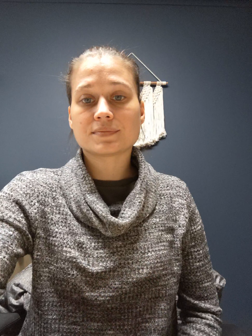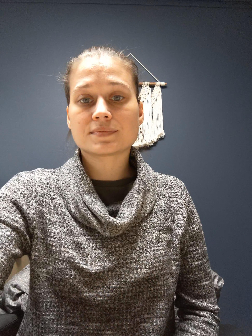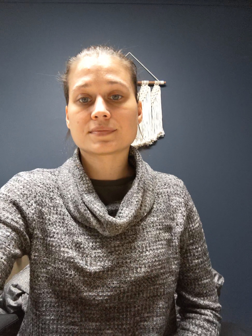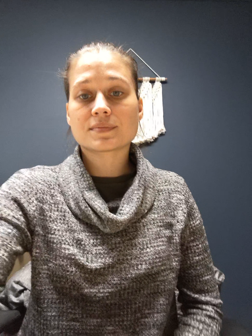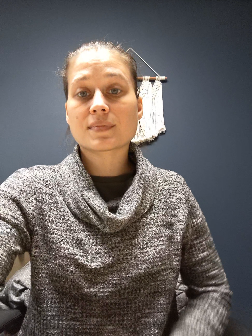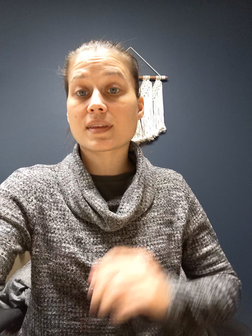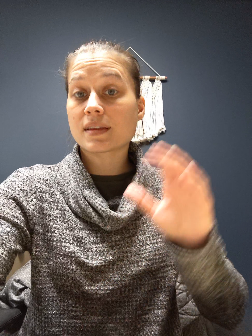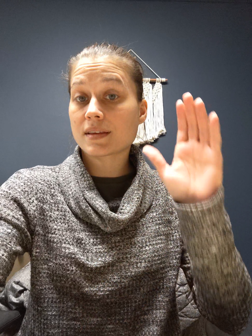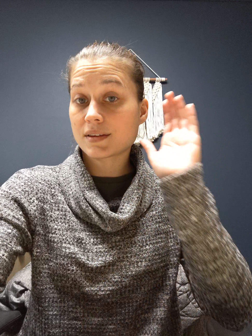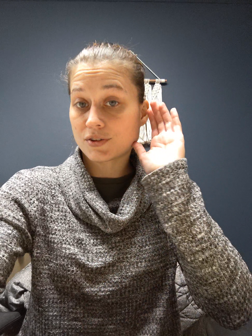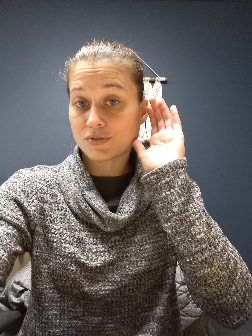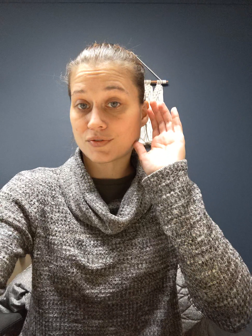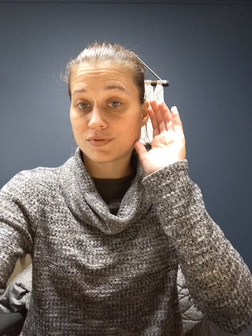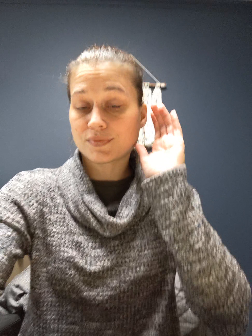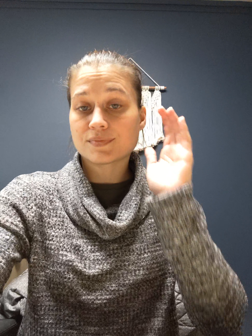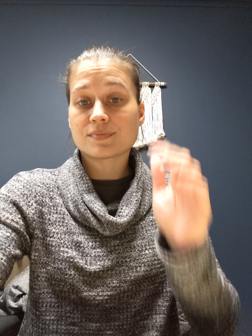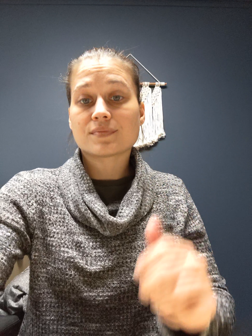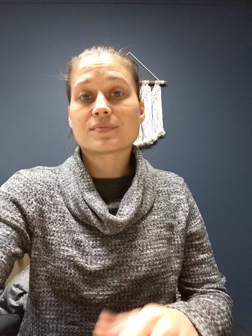hear